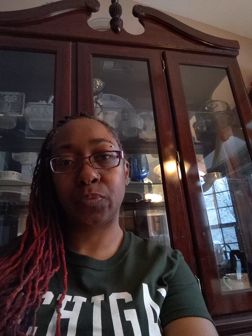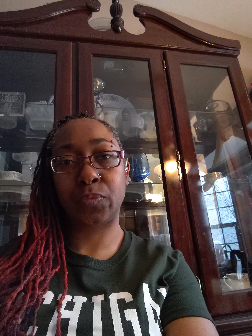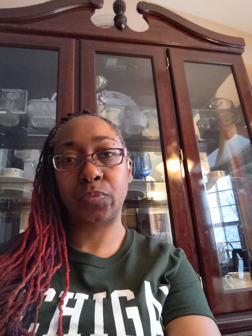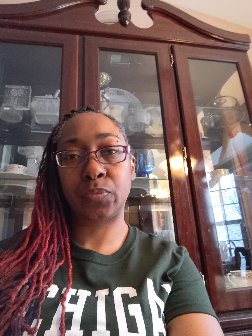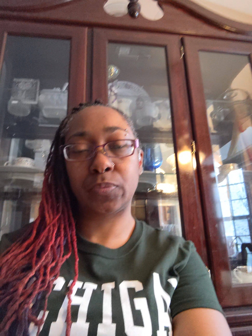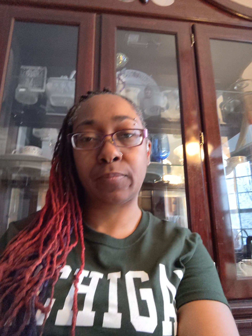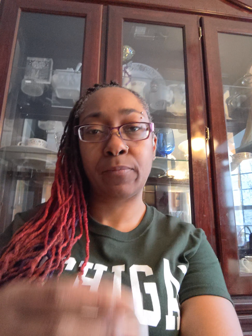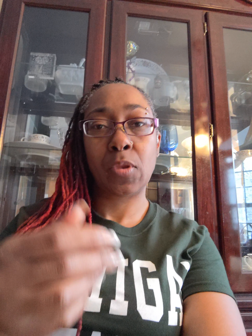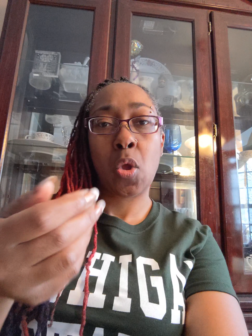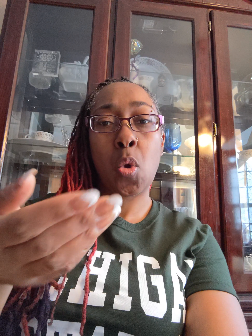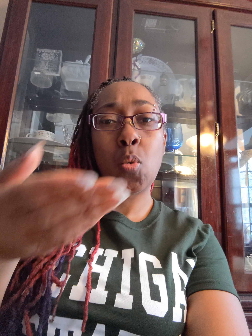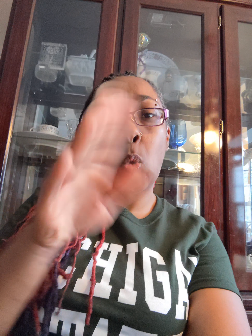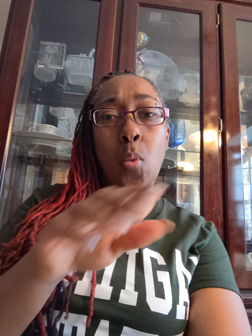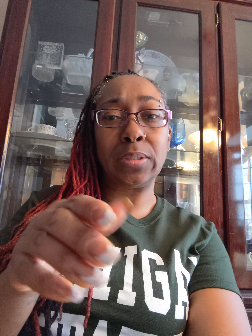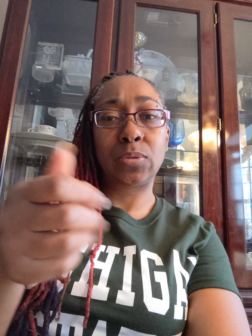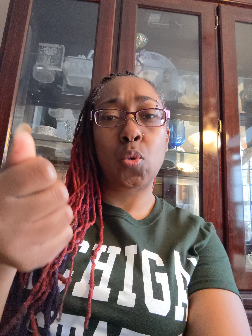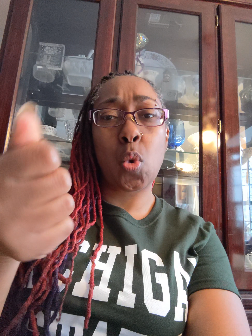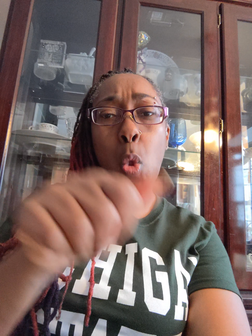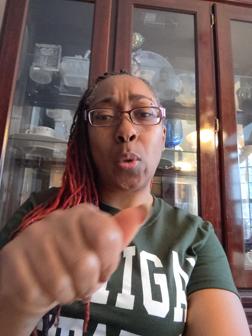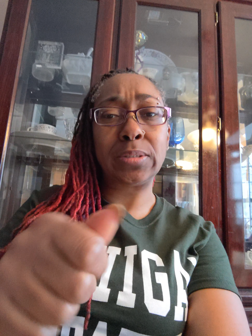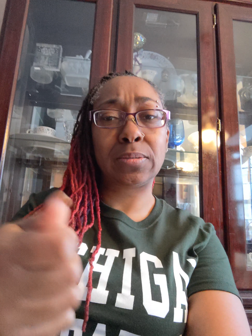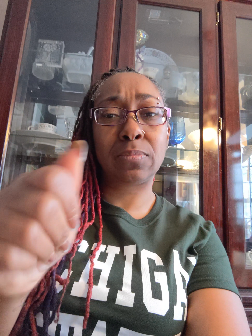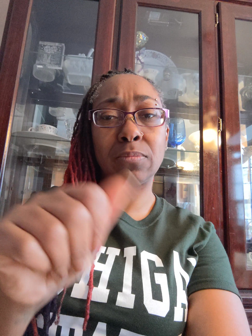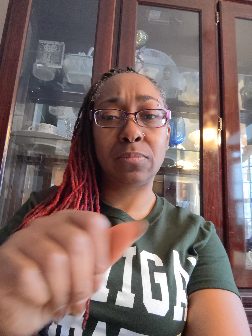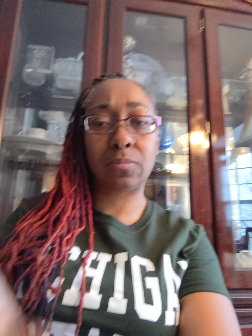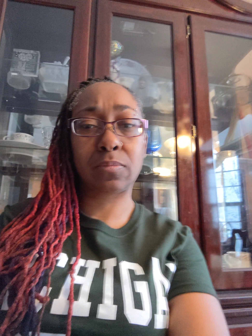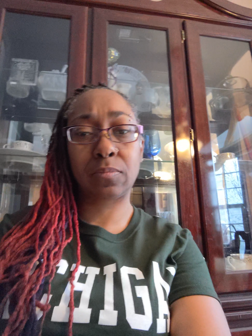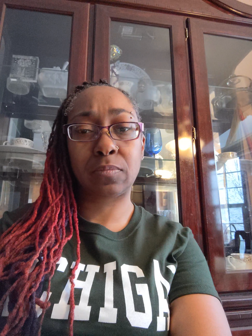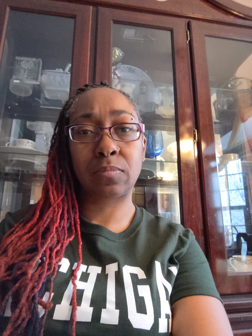closet